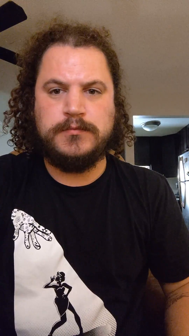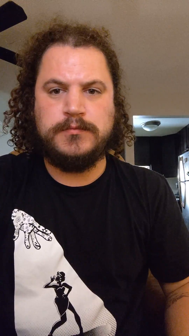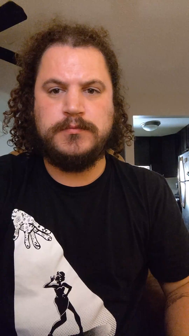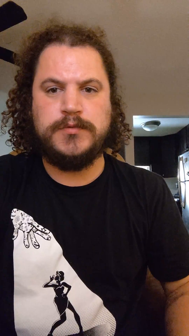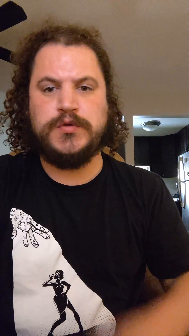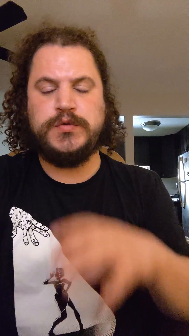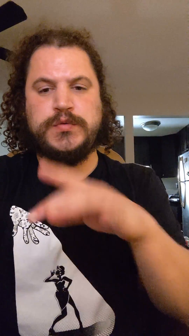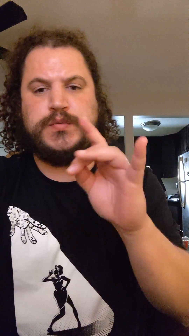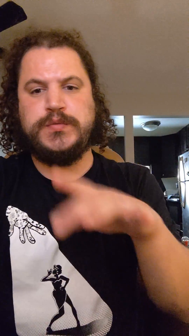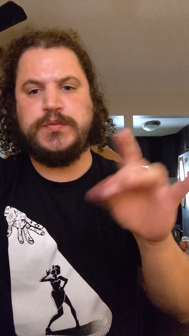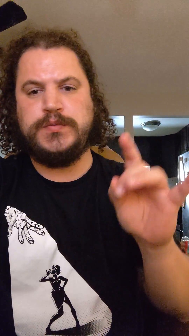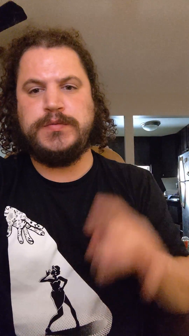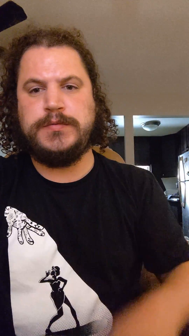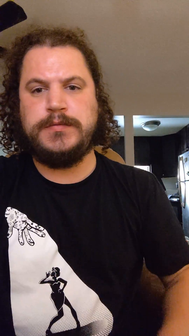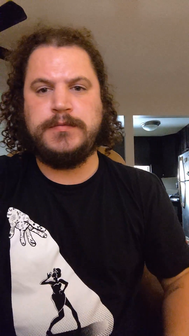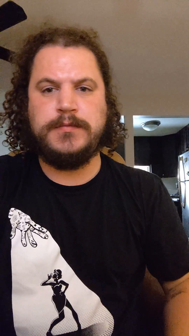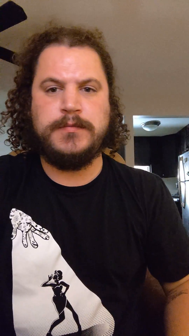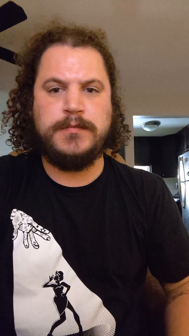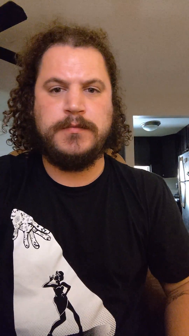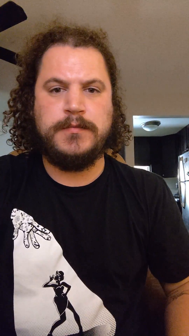choose